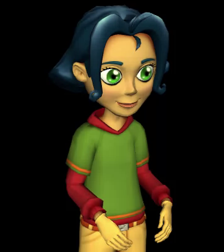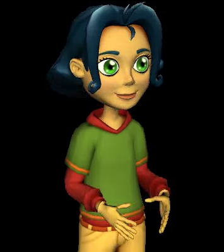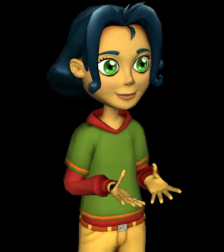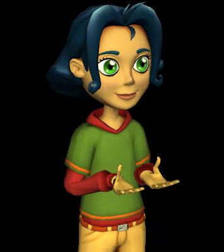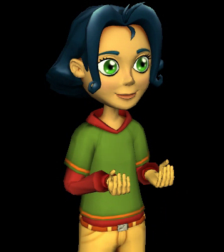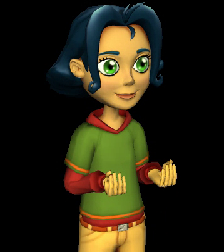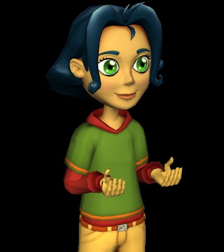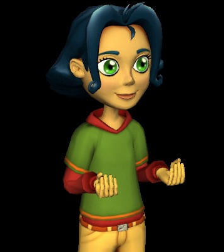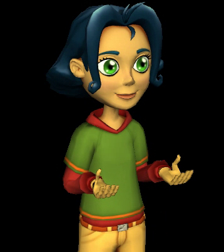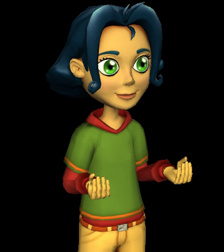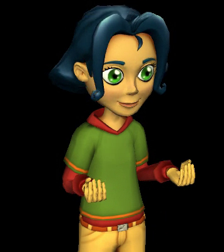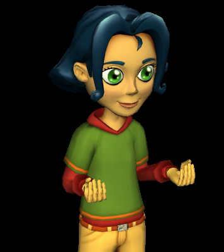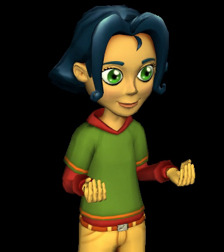كثيرا